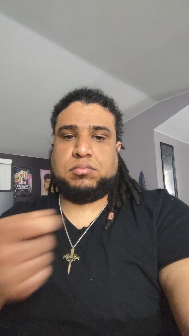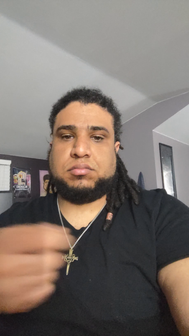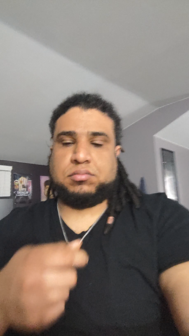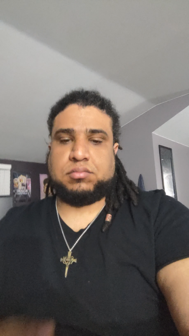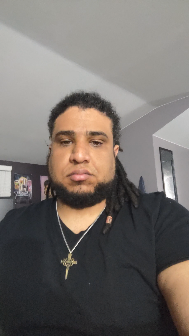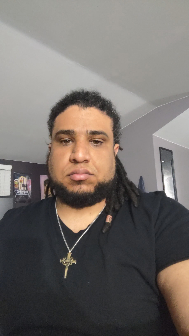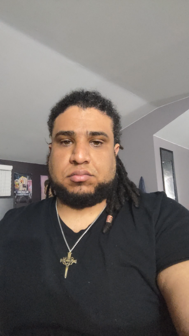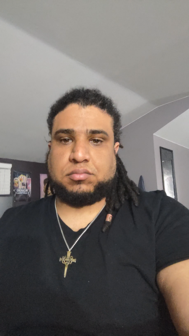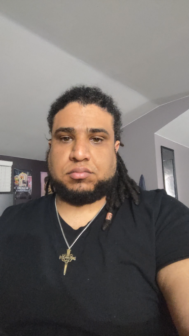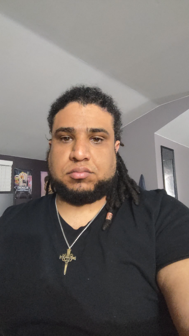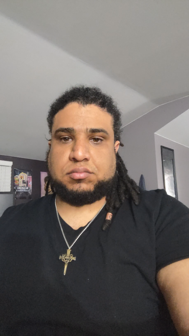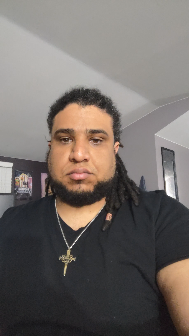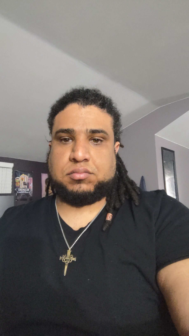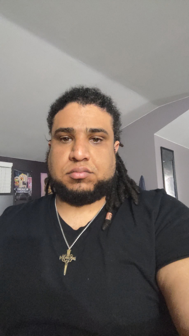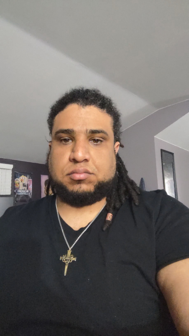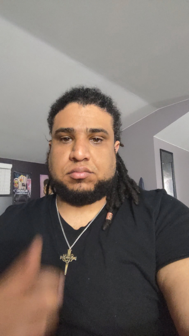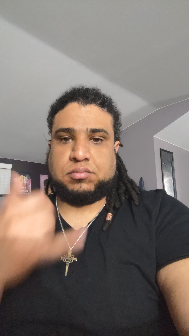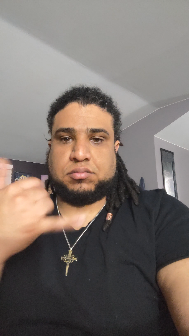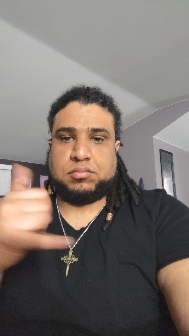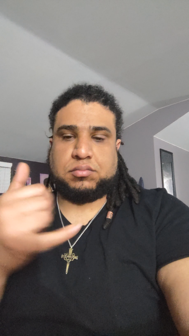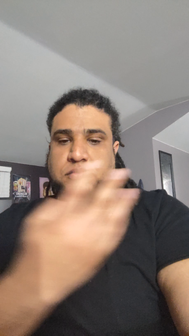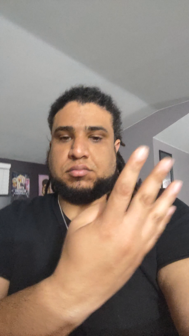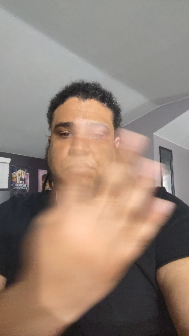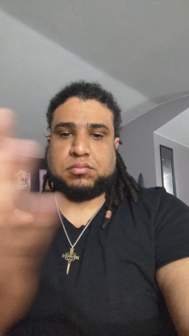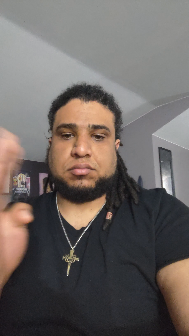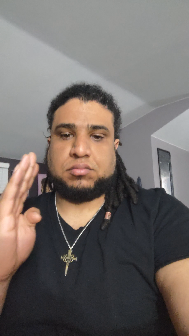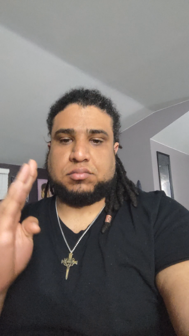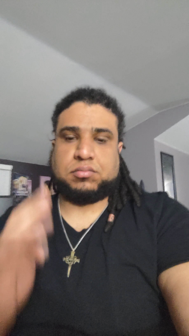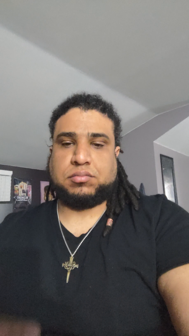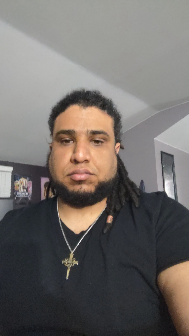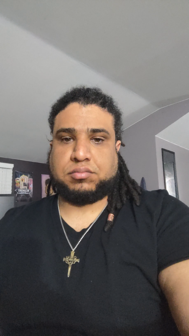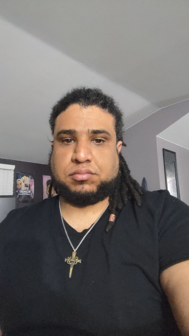playpen